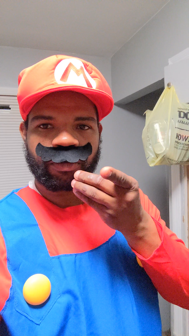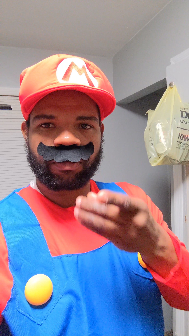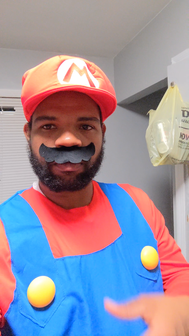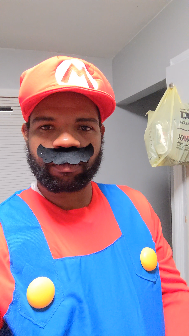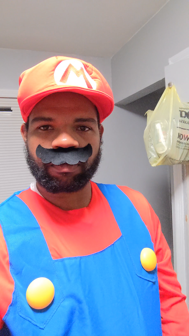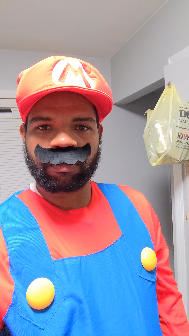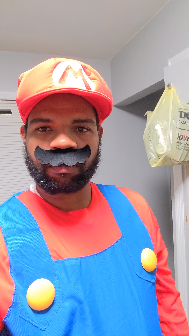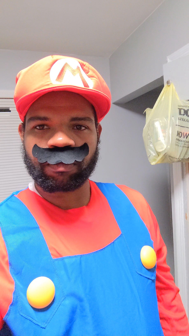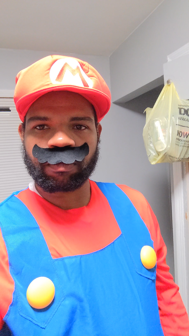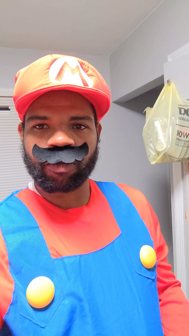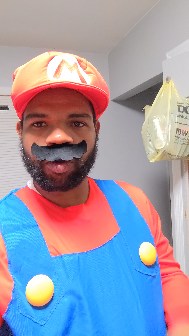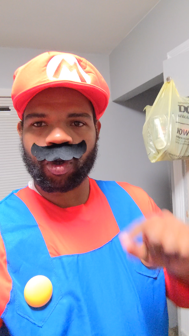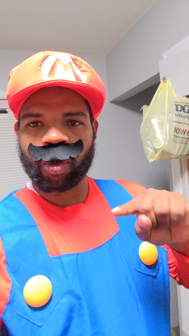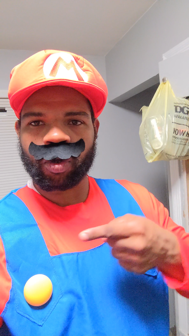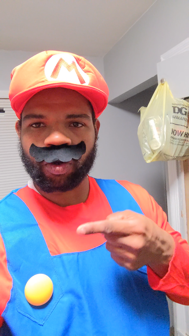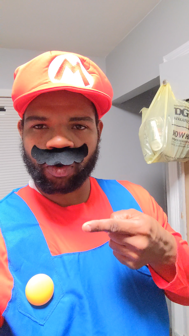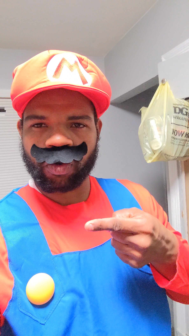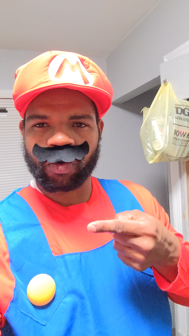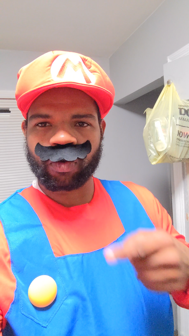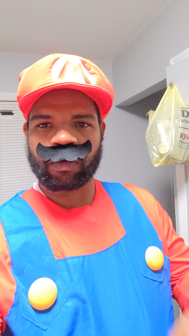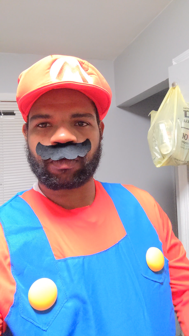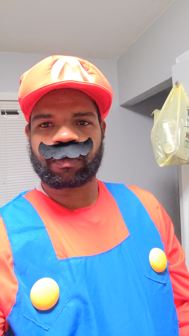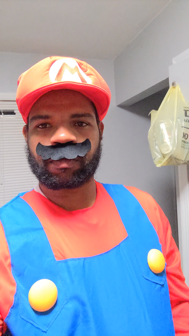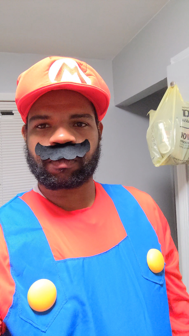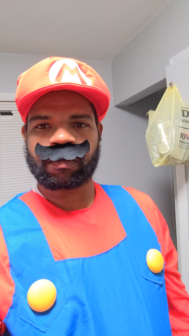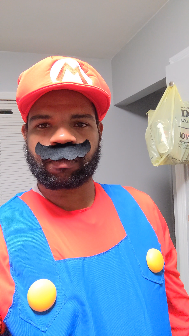hurt